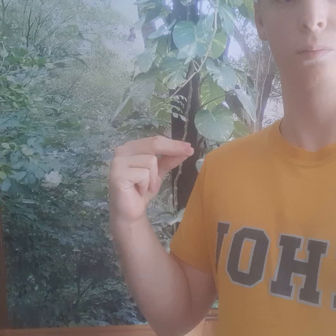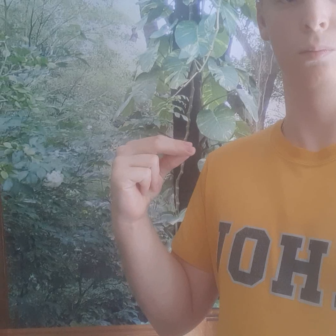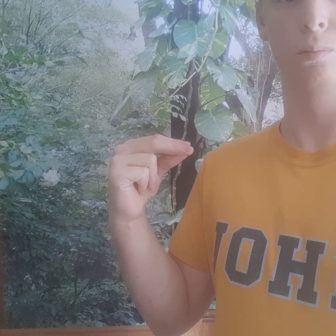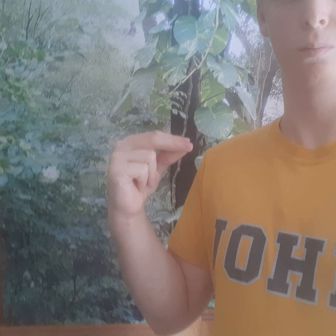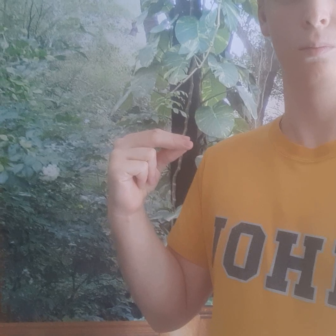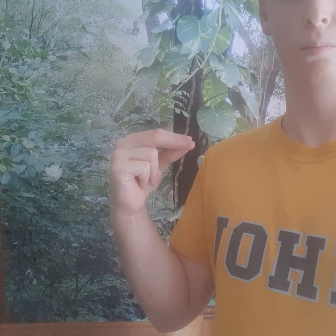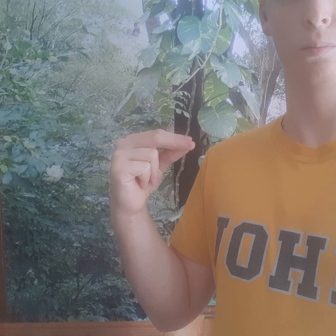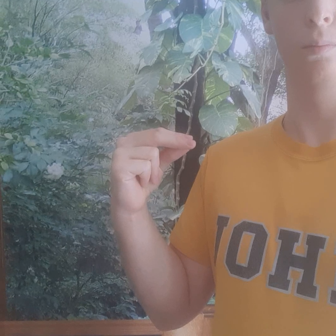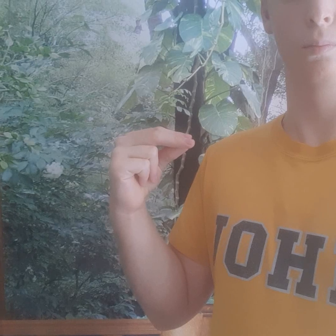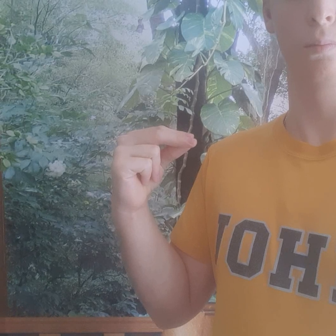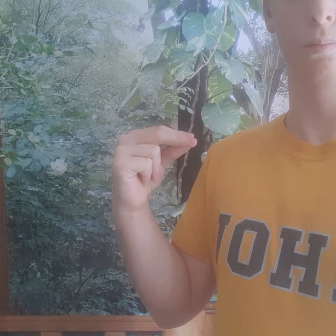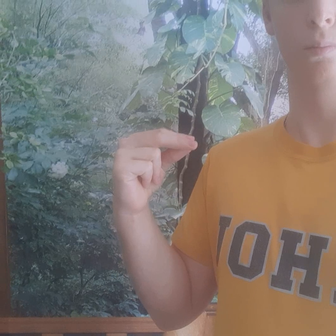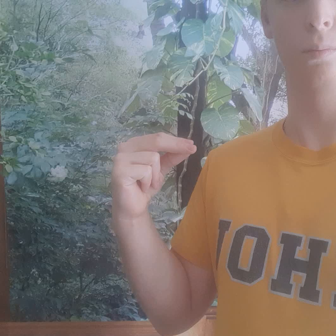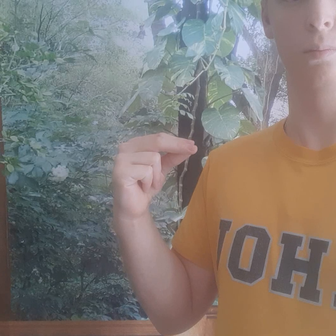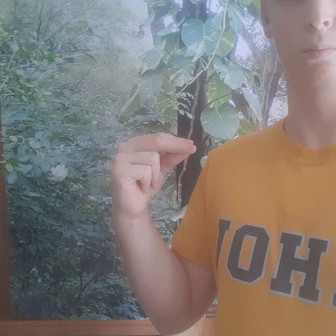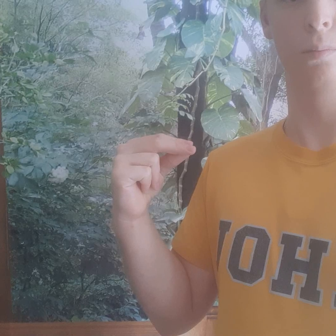Ч